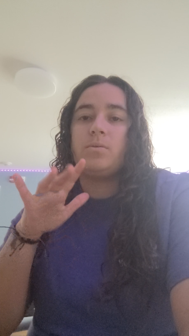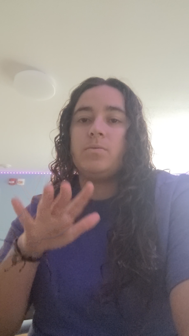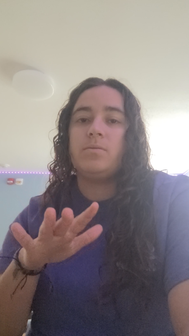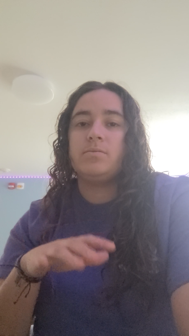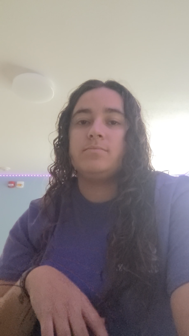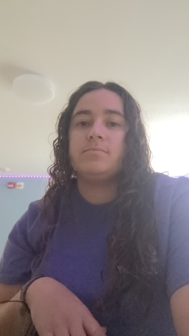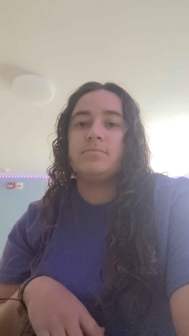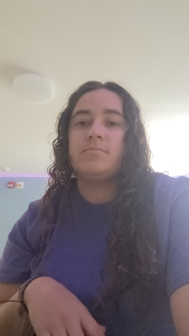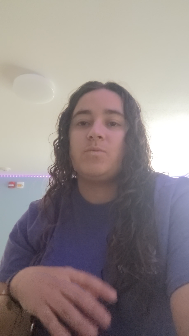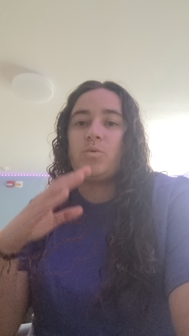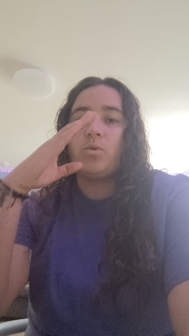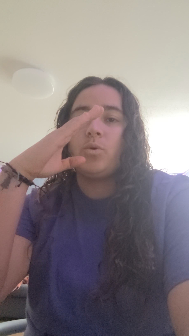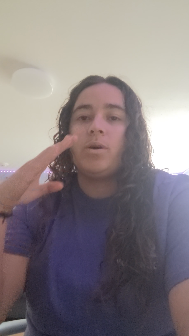roof